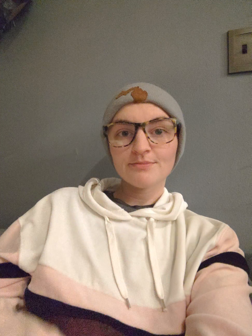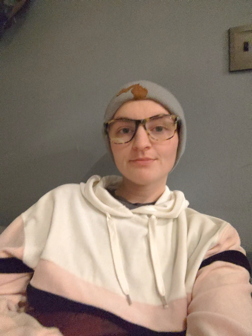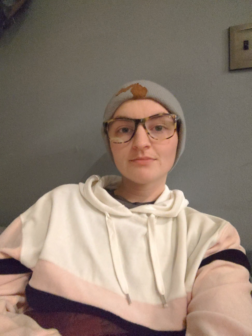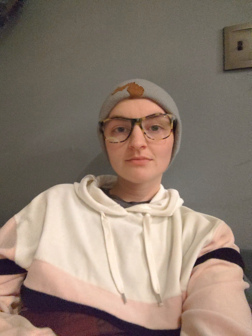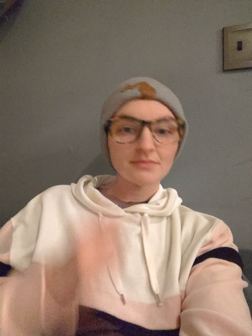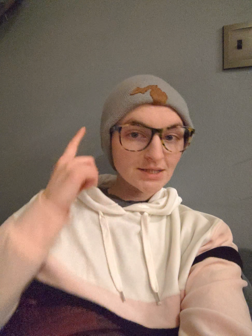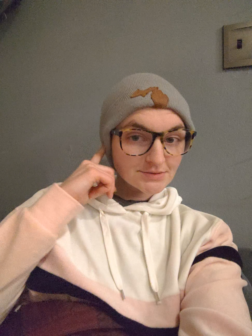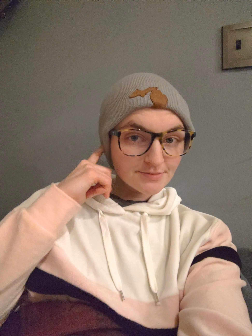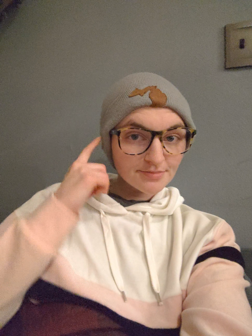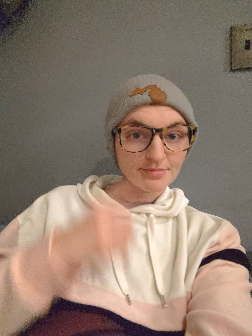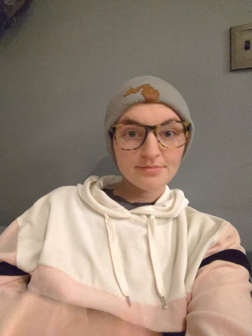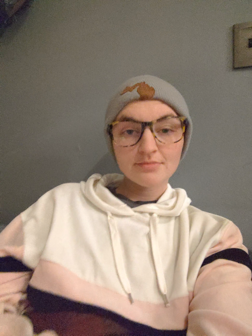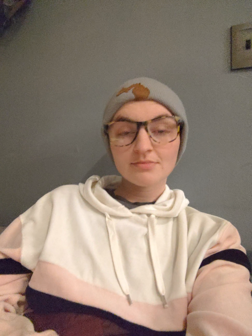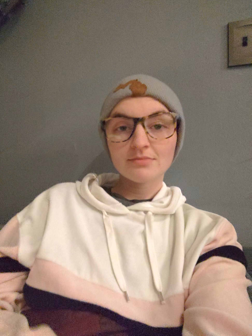hear